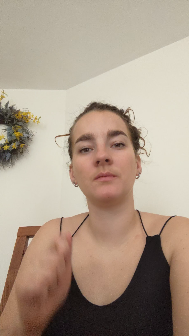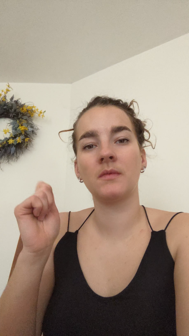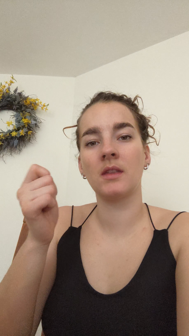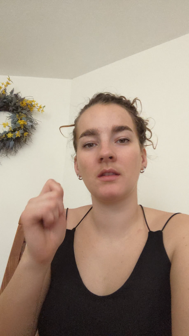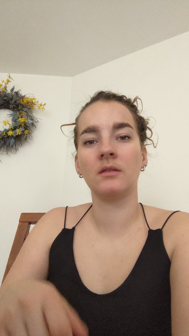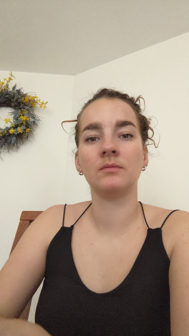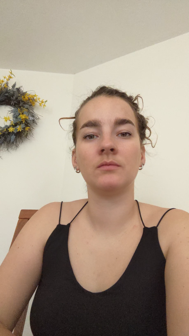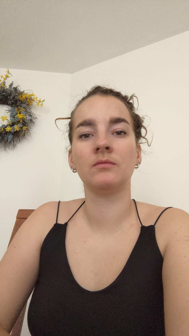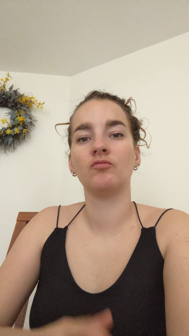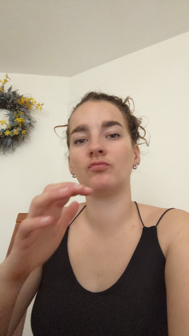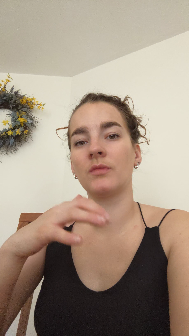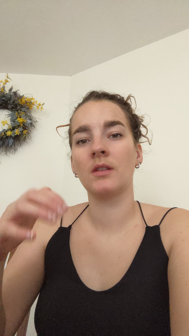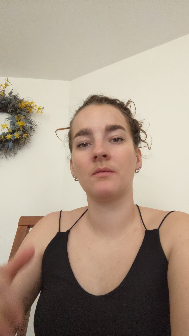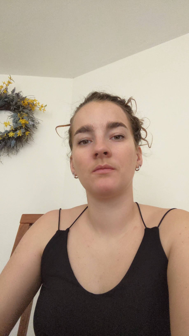grapes